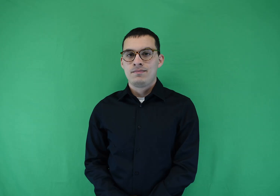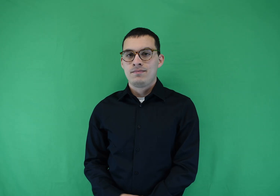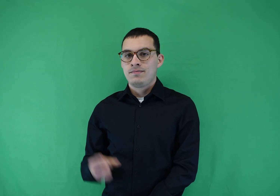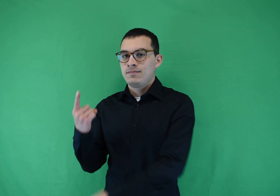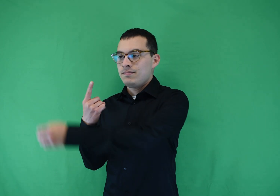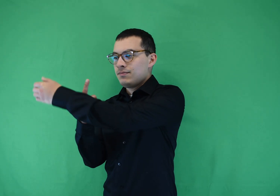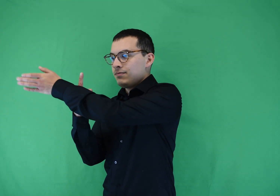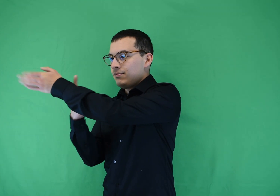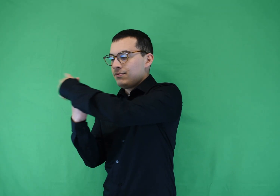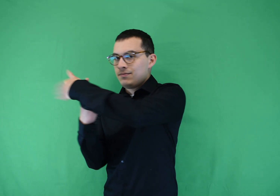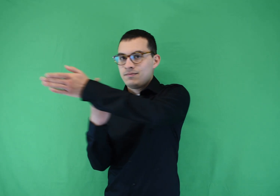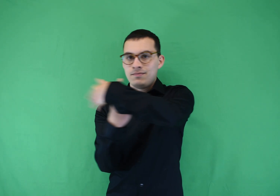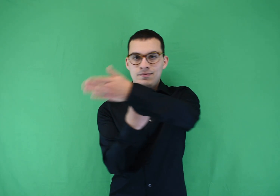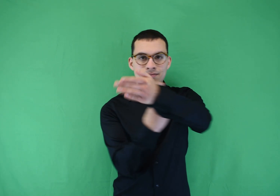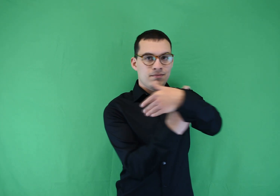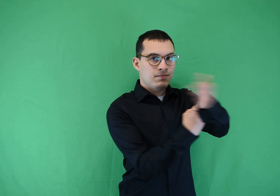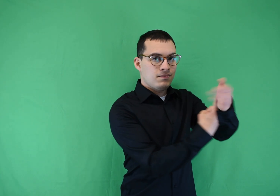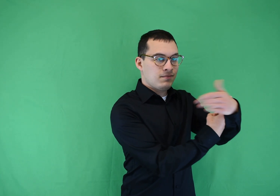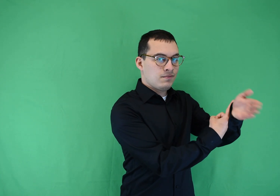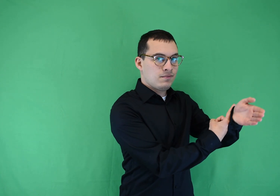ambulancia